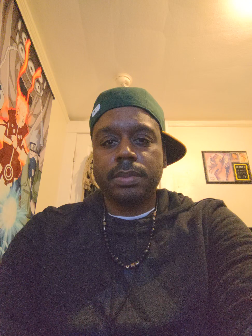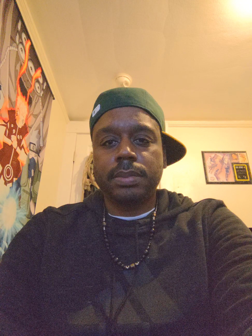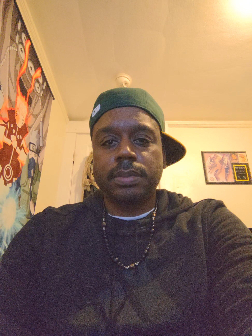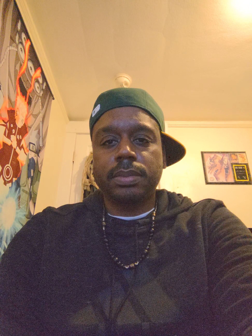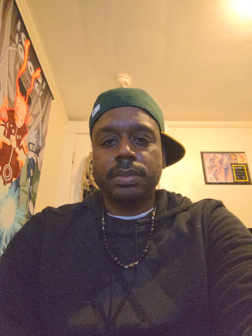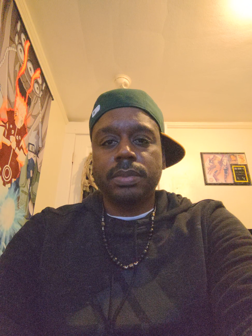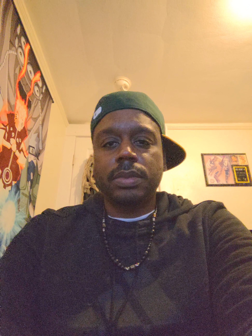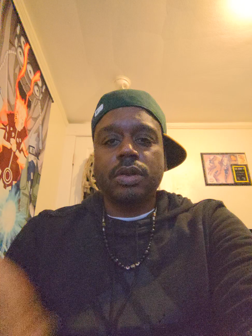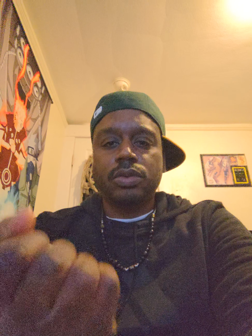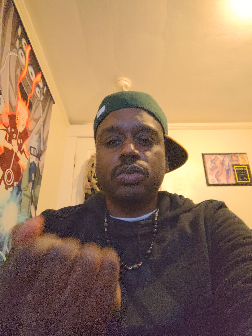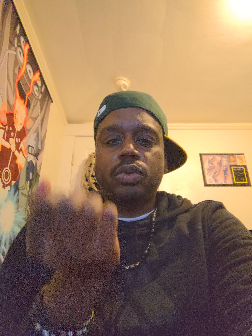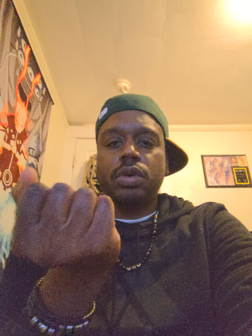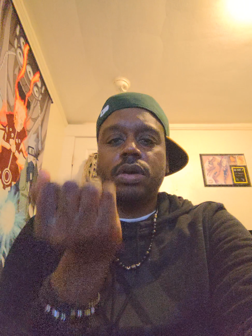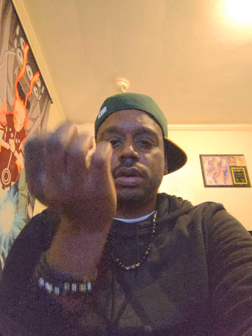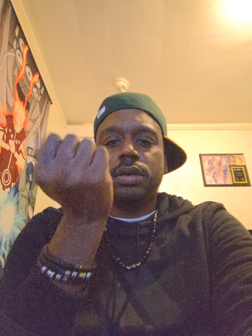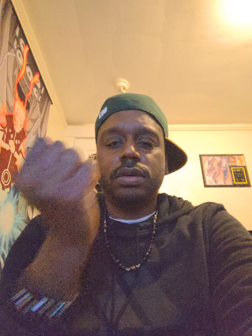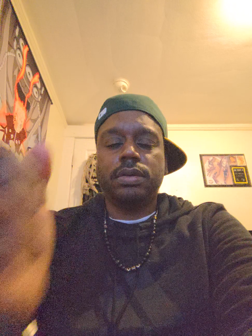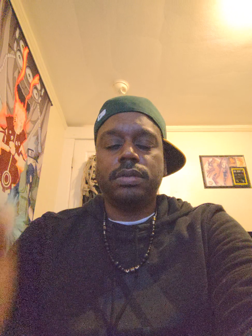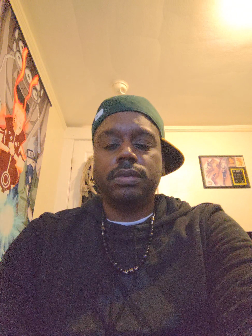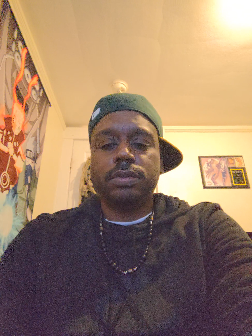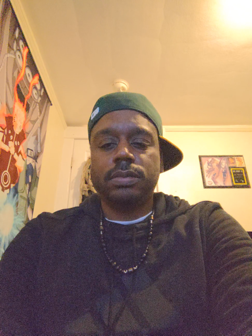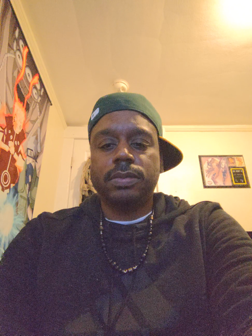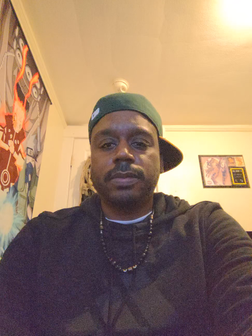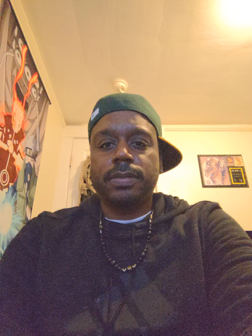drawer